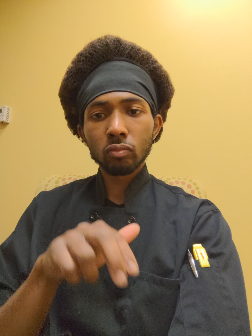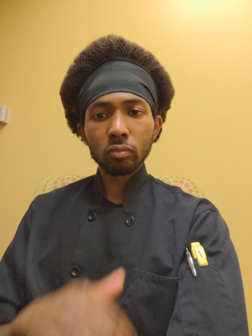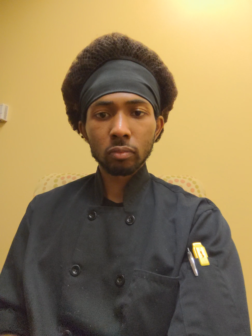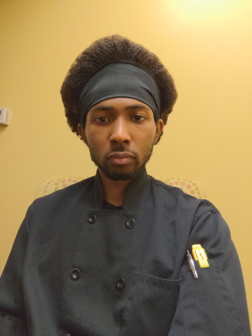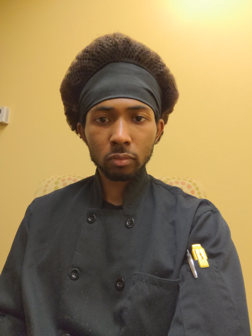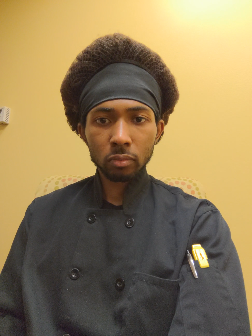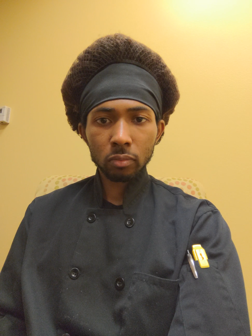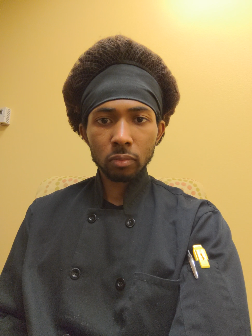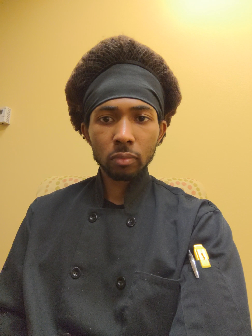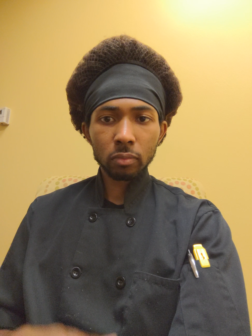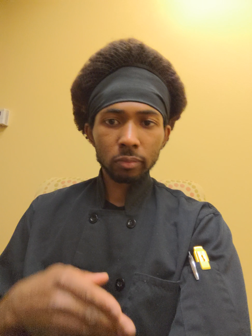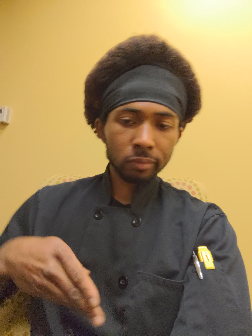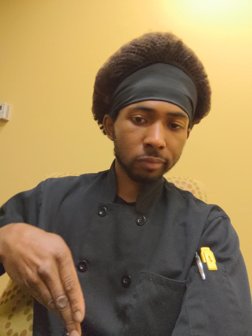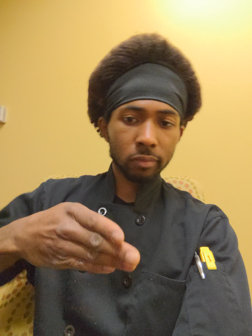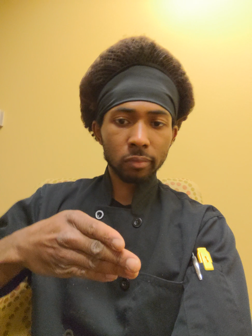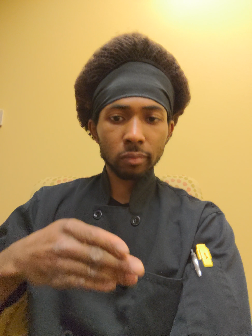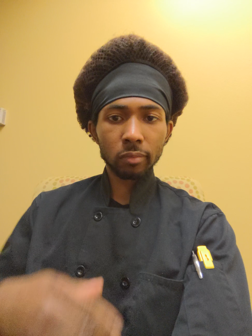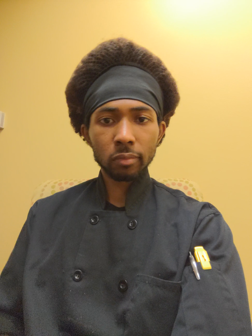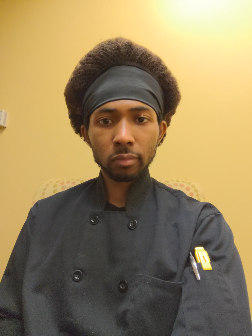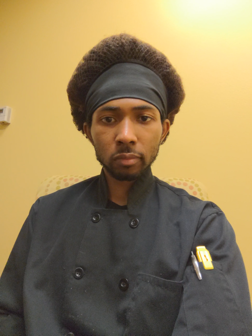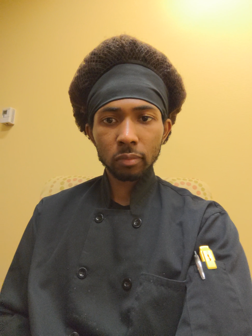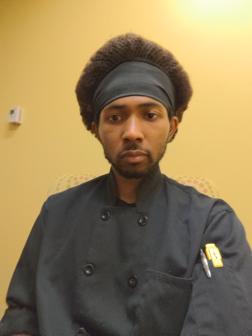kick